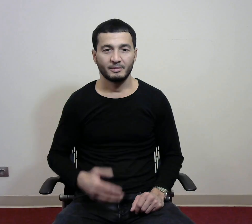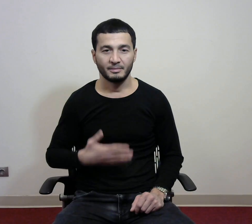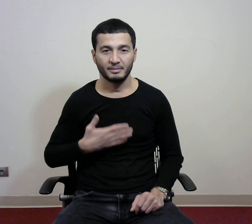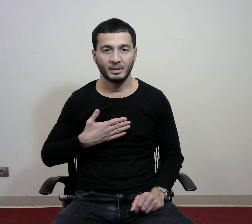mən